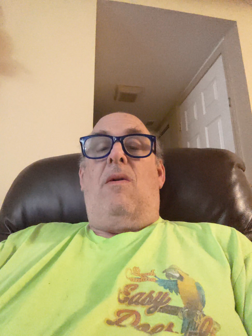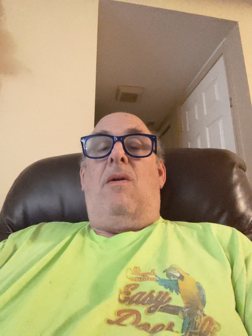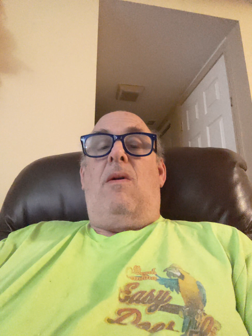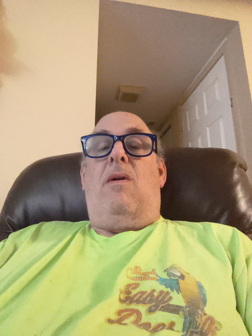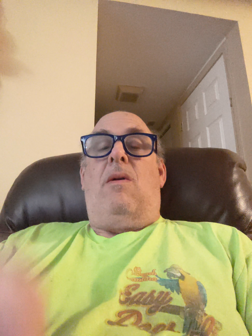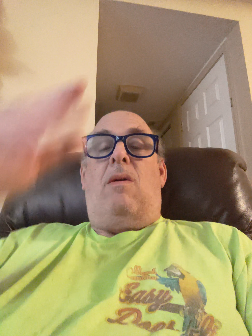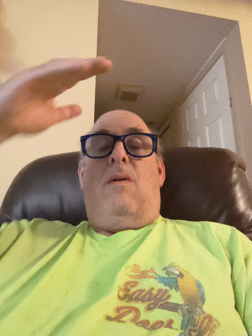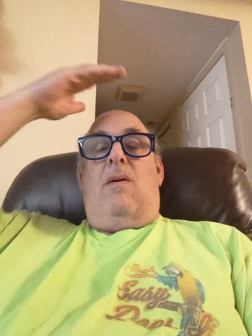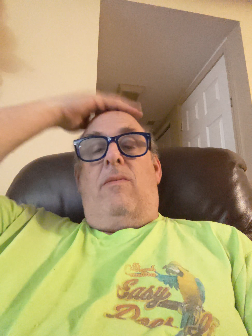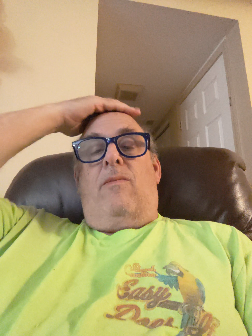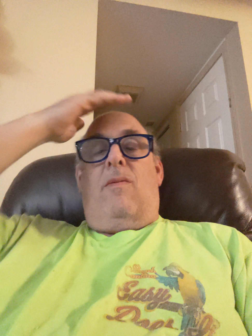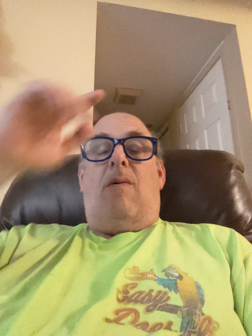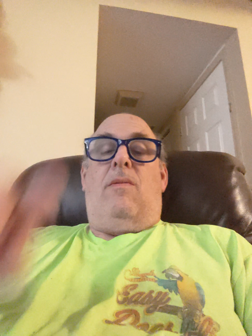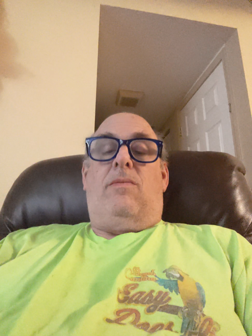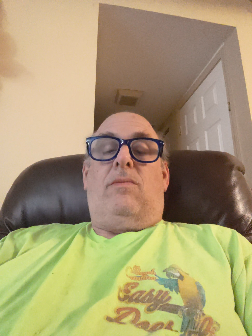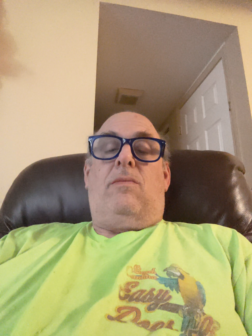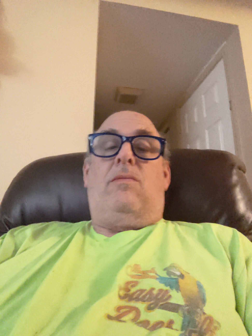hat